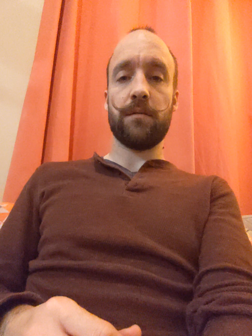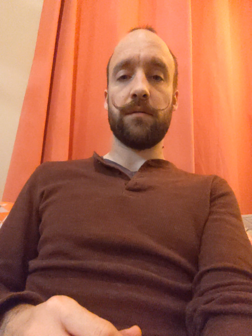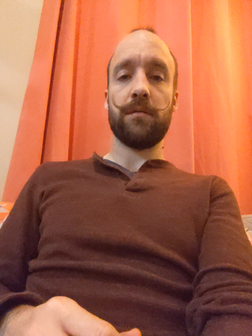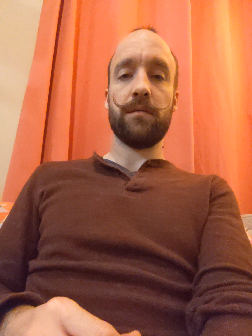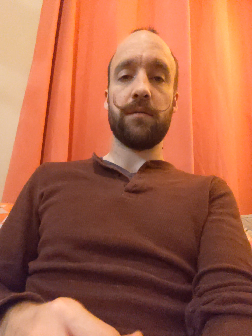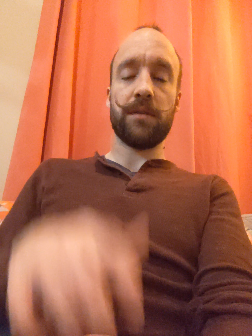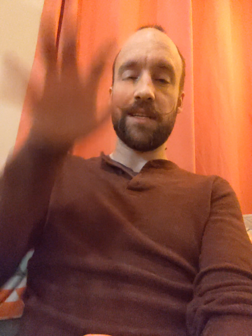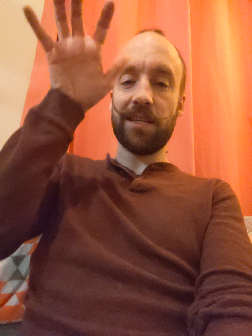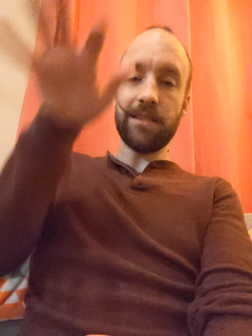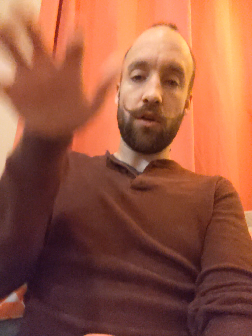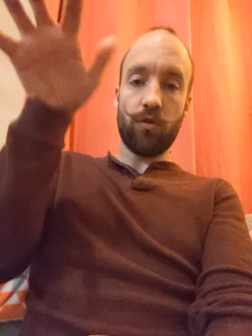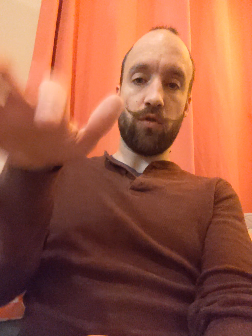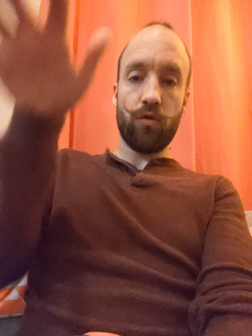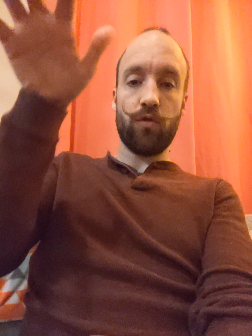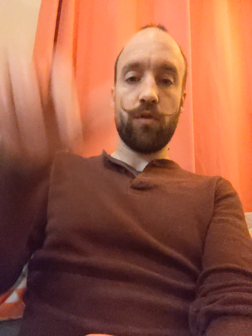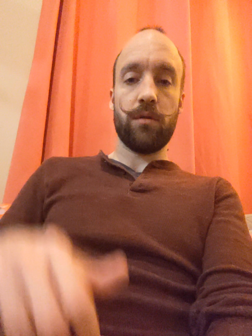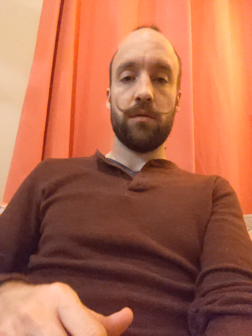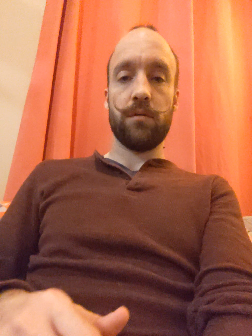alligator